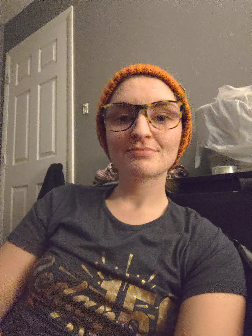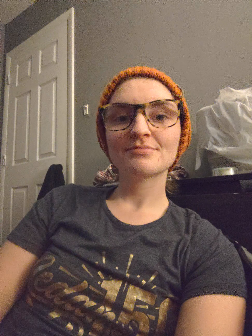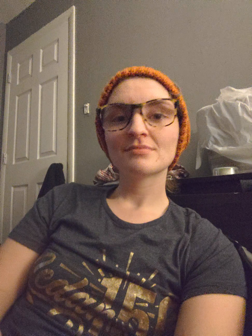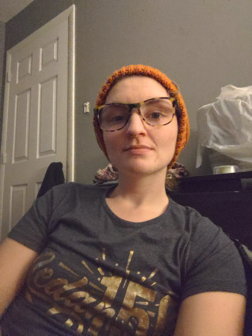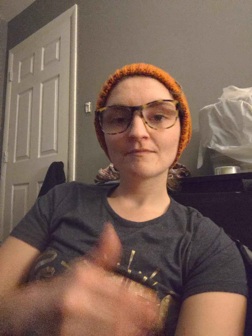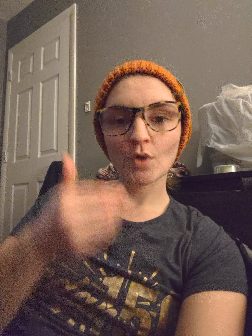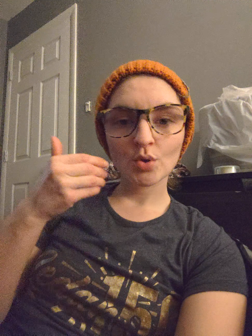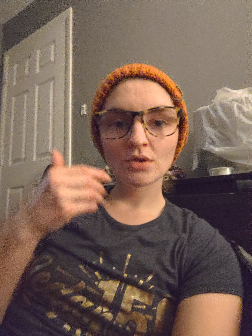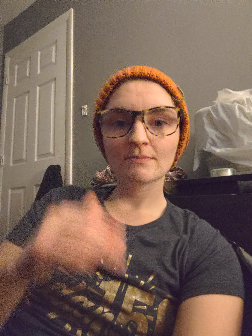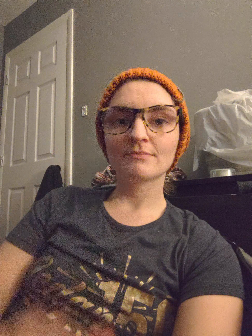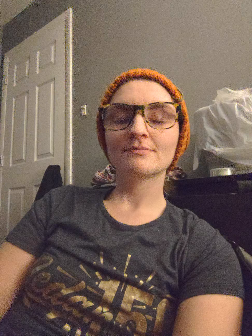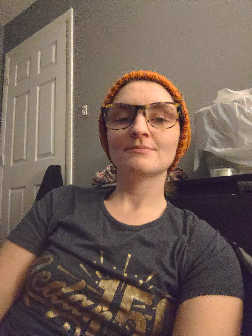before